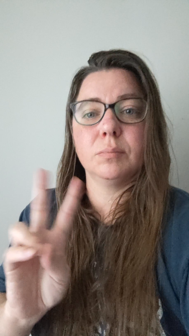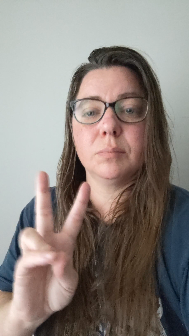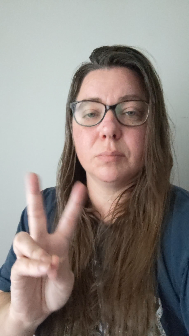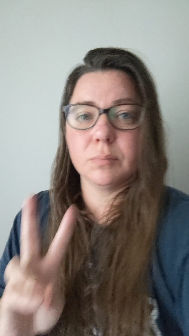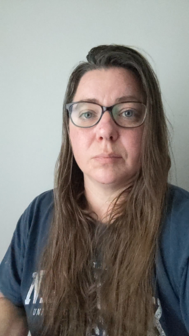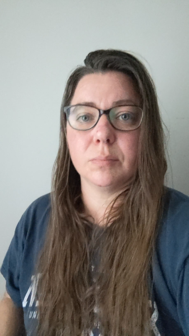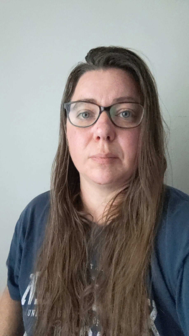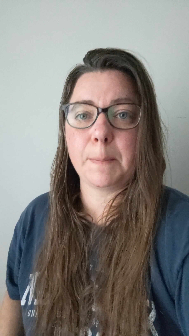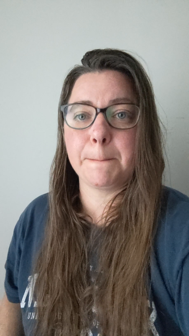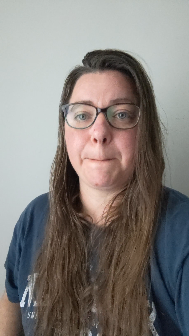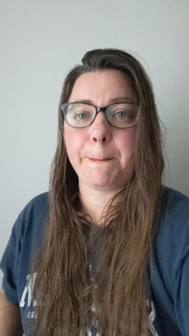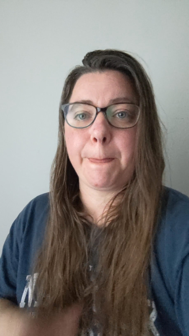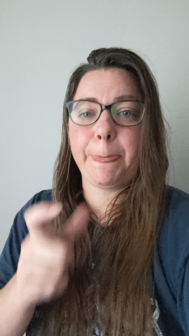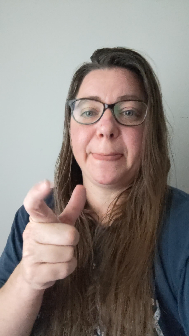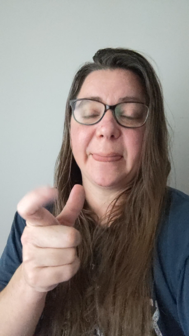run